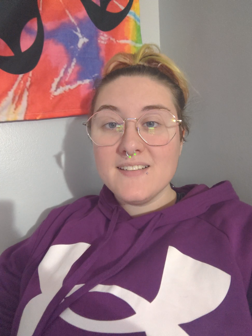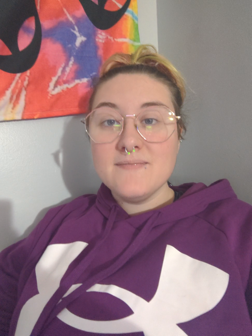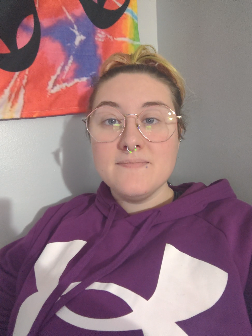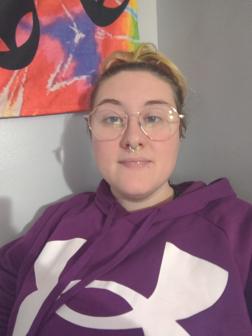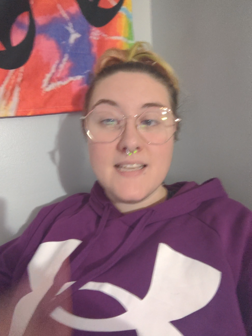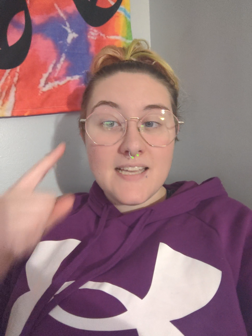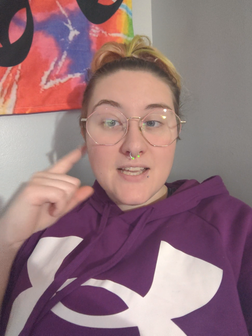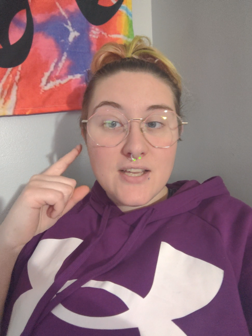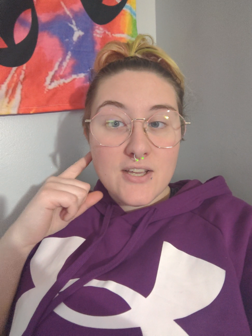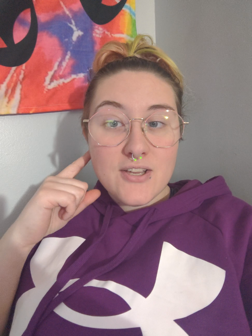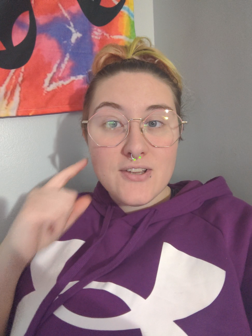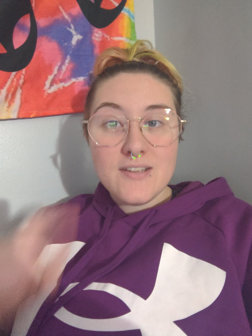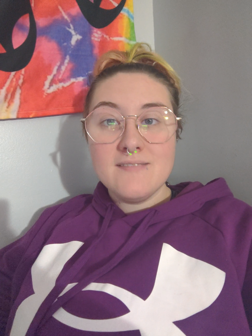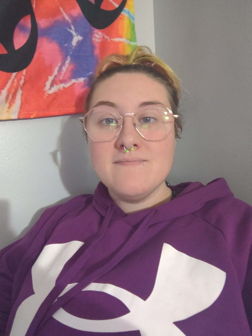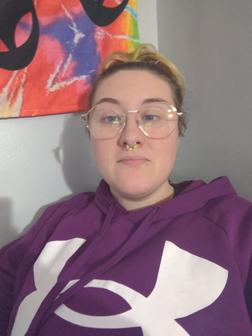ear